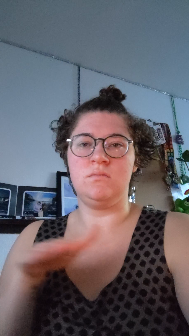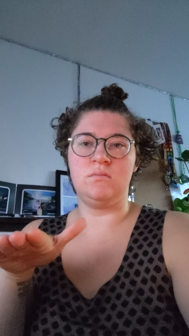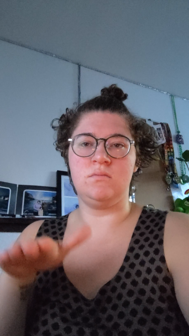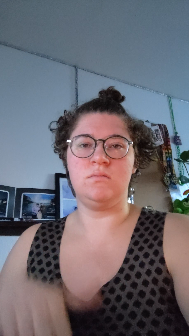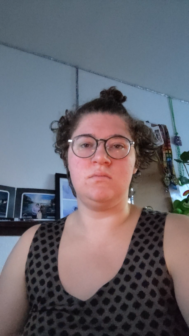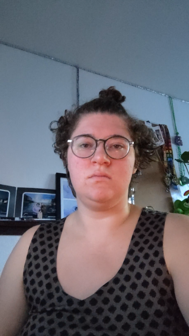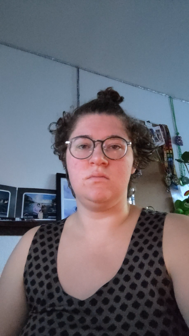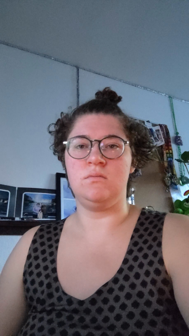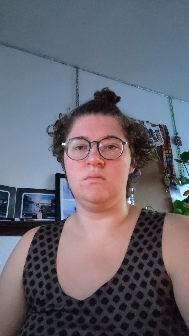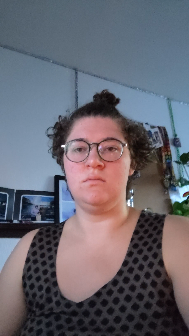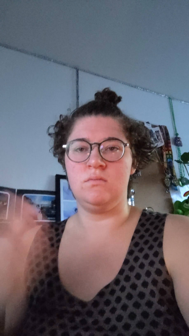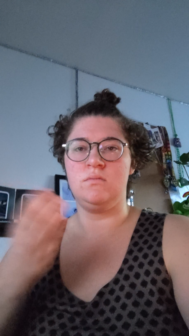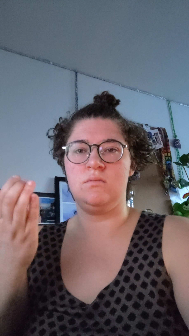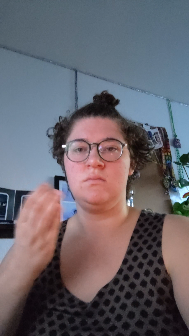shake